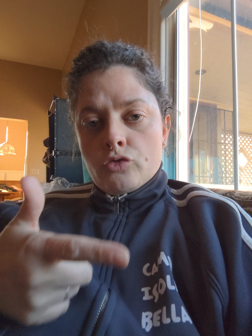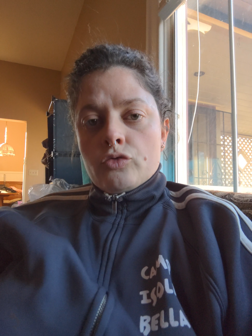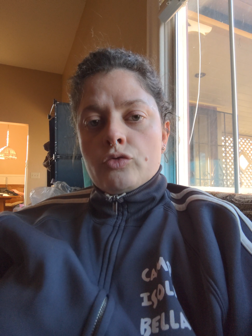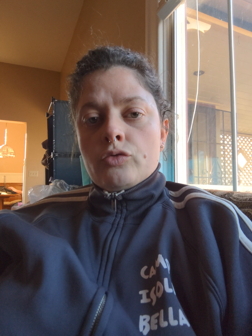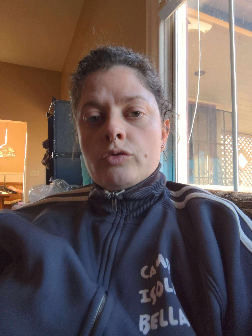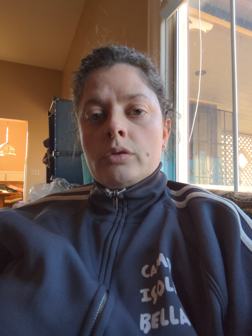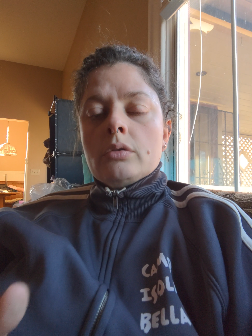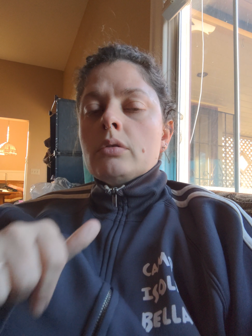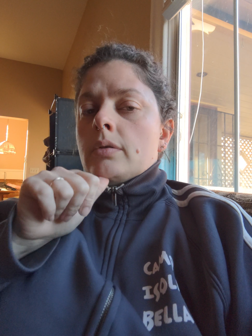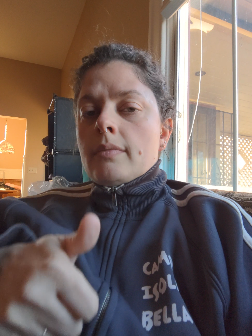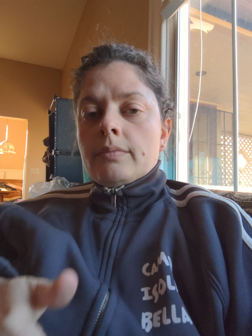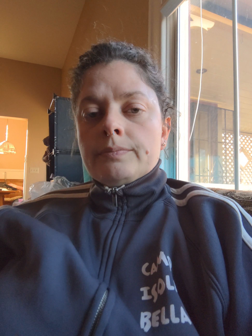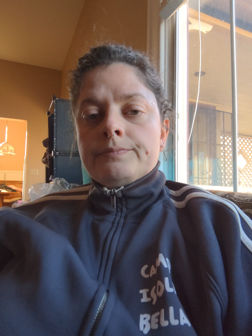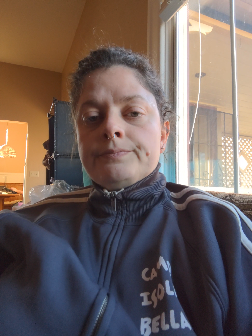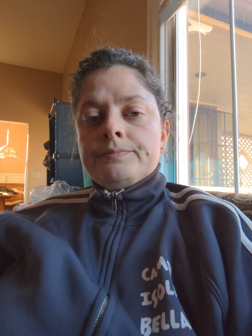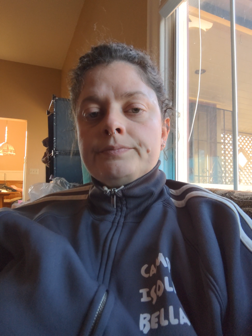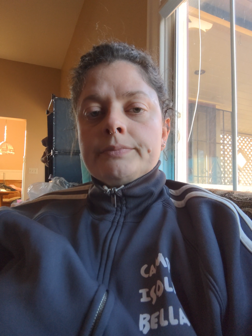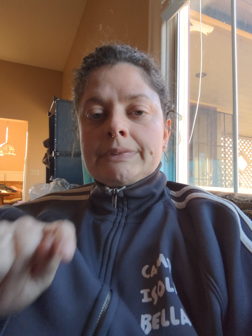not